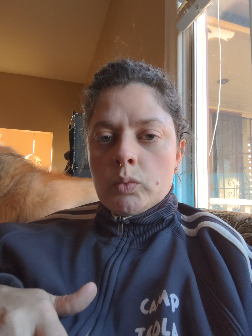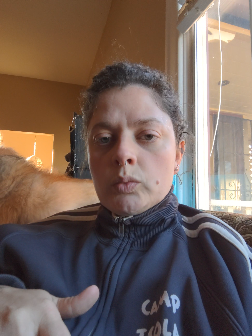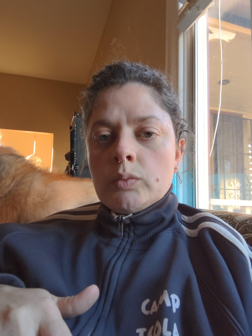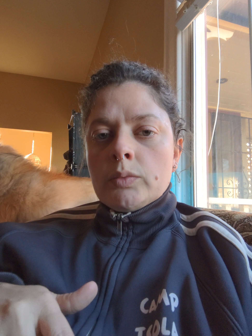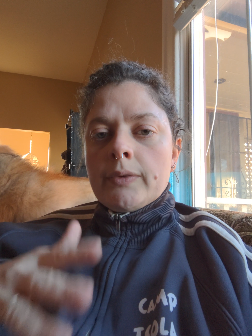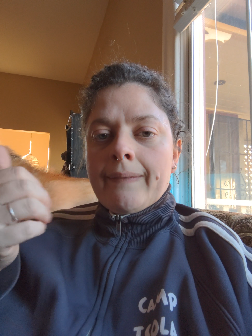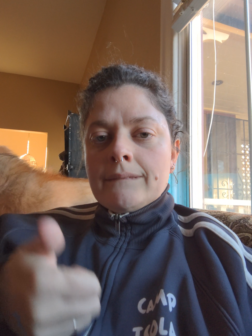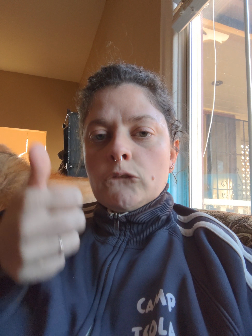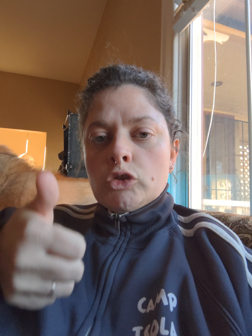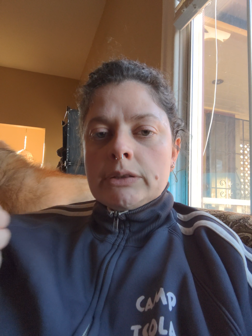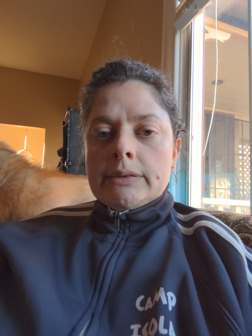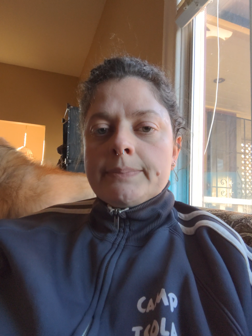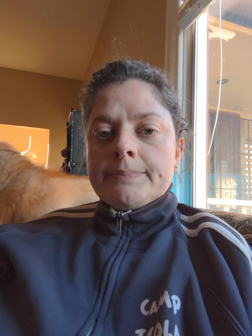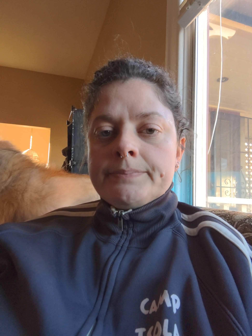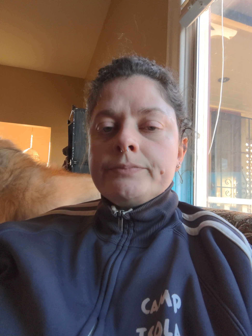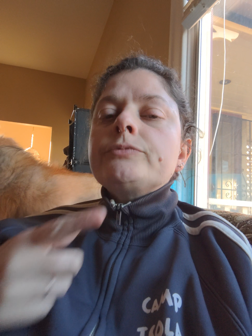every